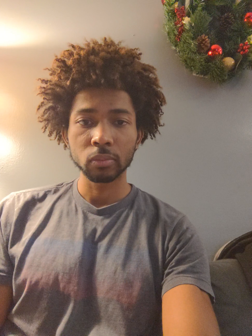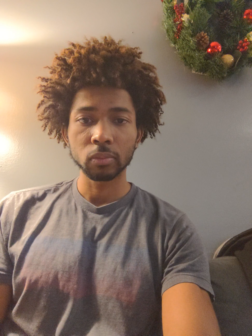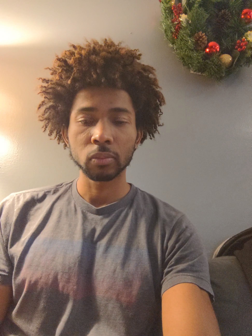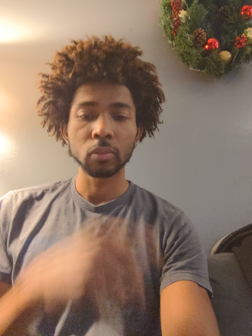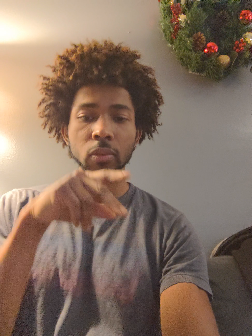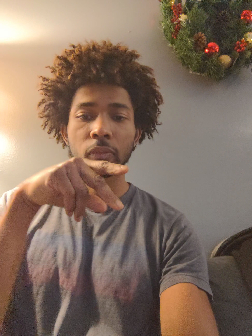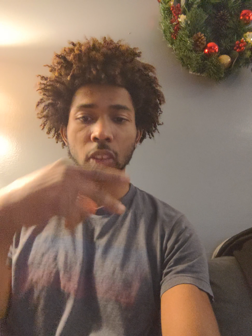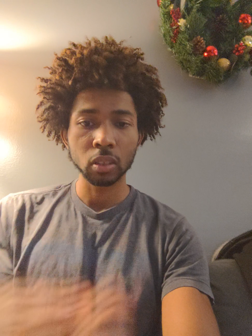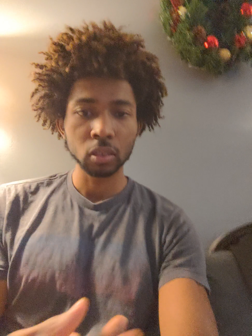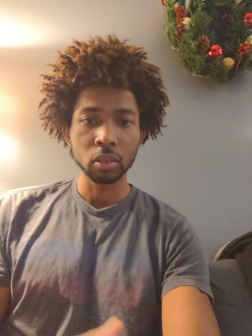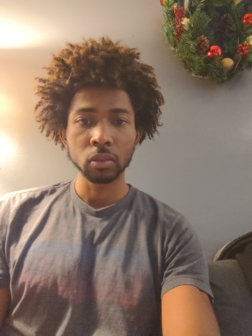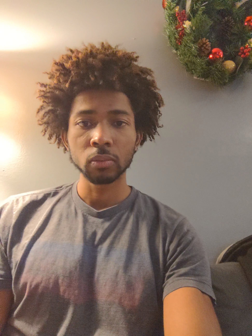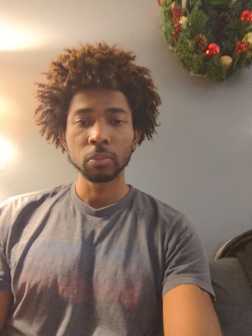fall